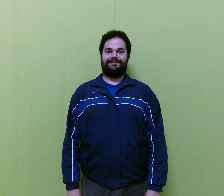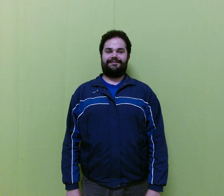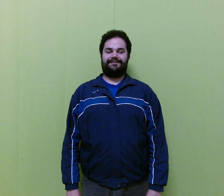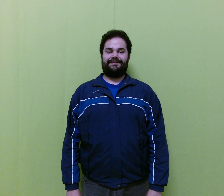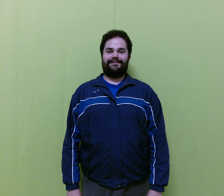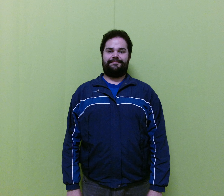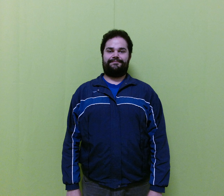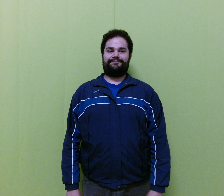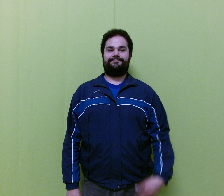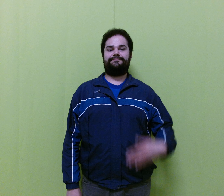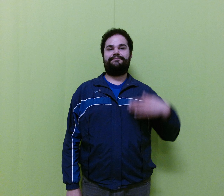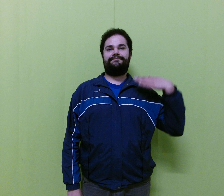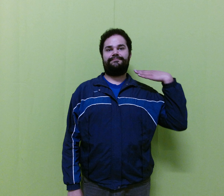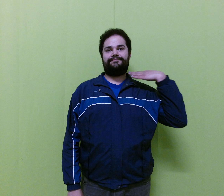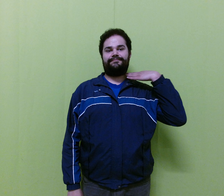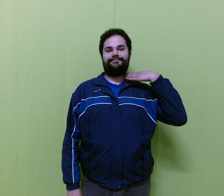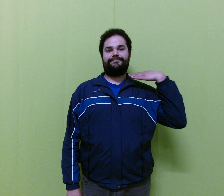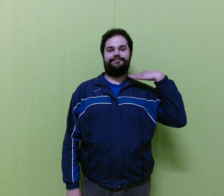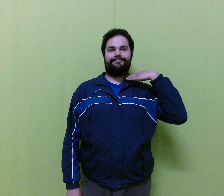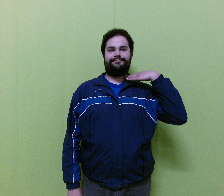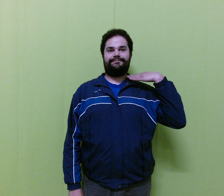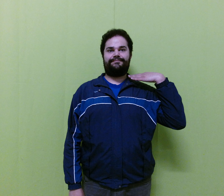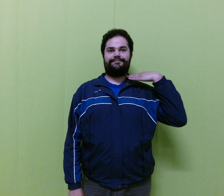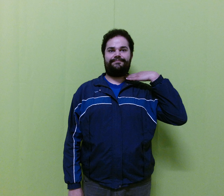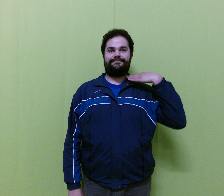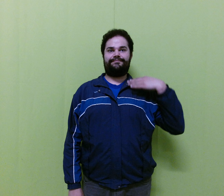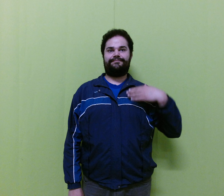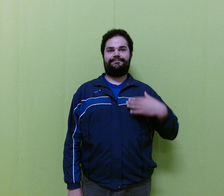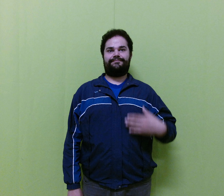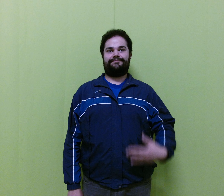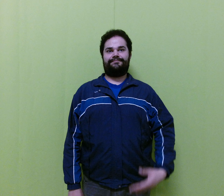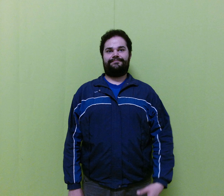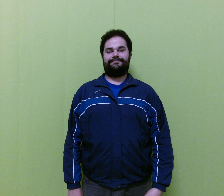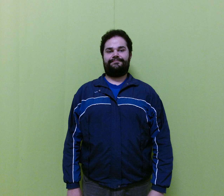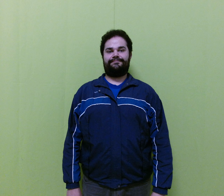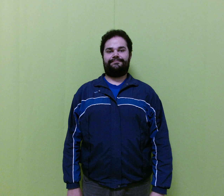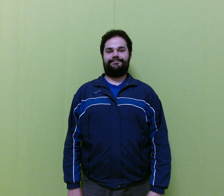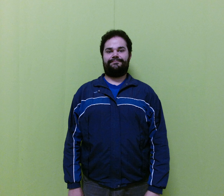banco